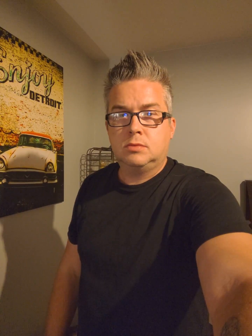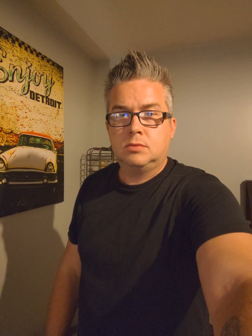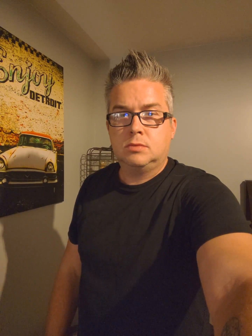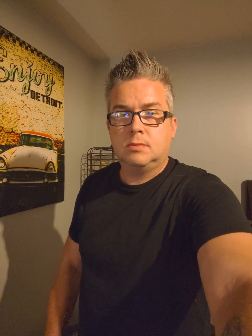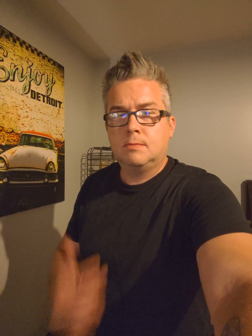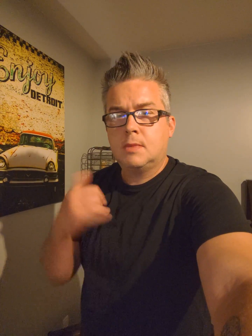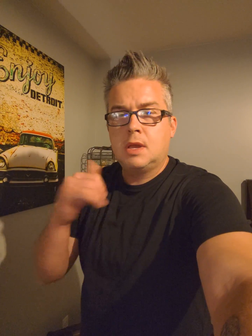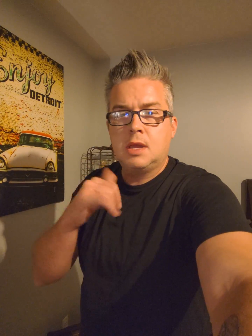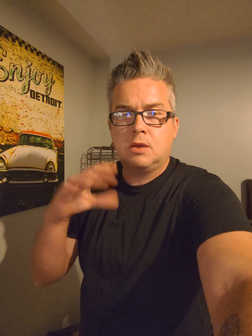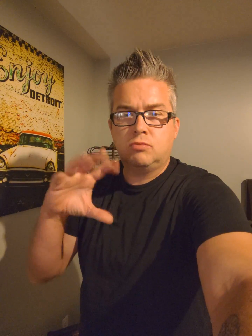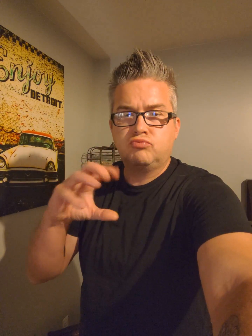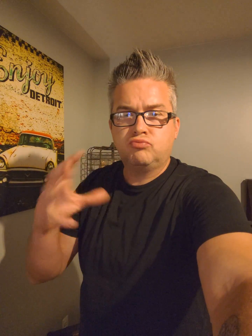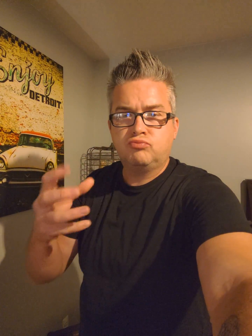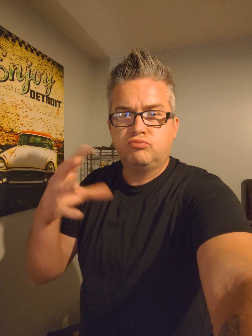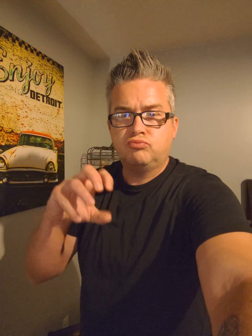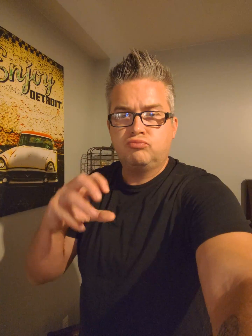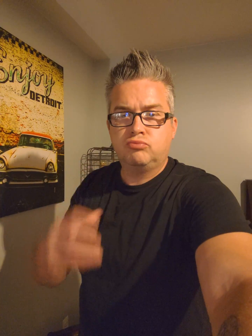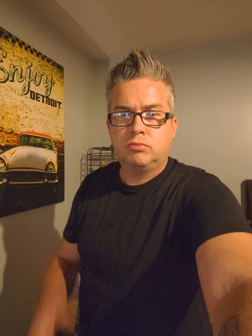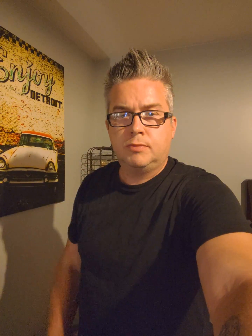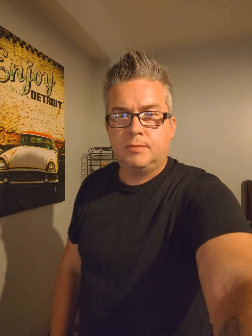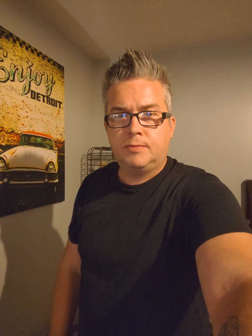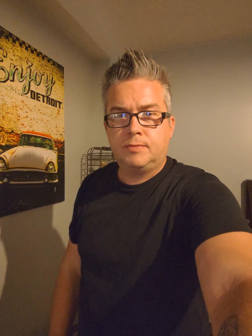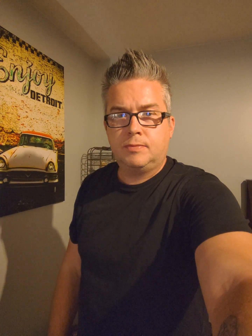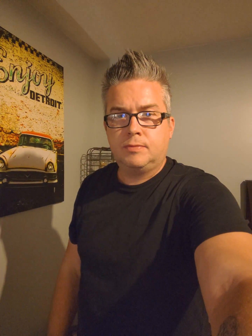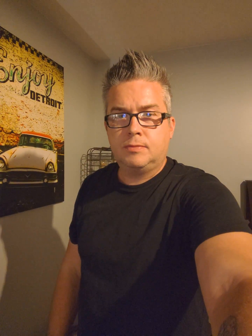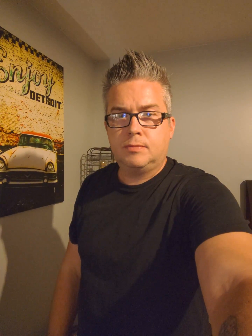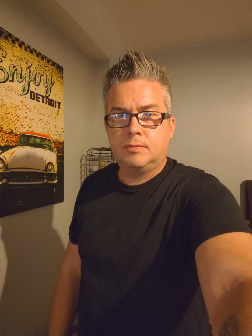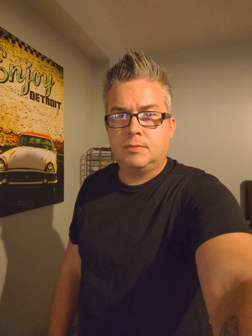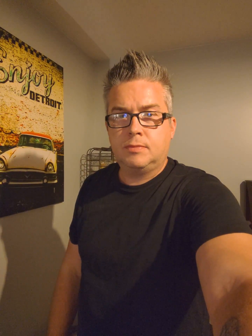play dough